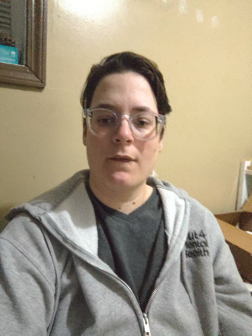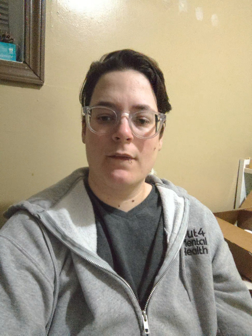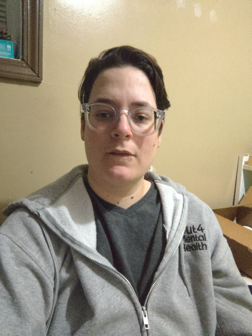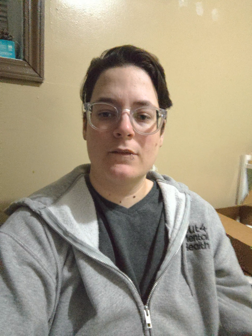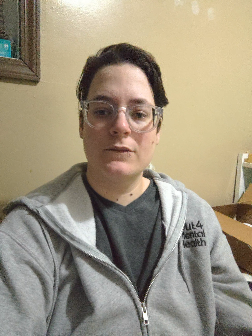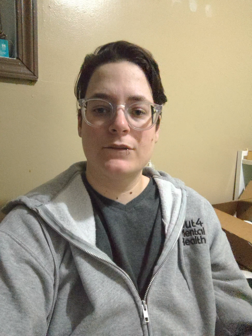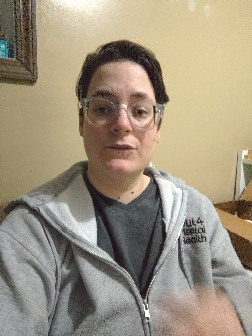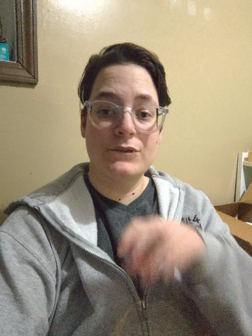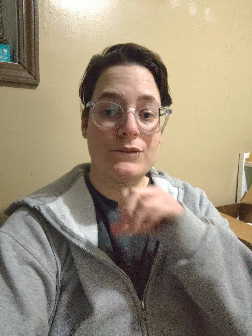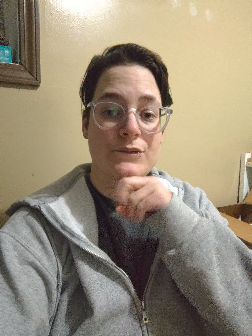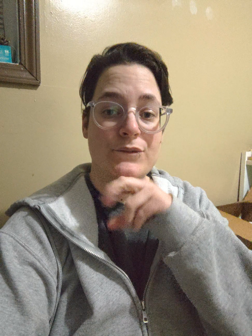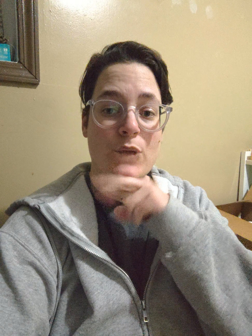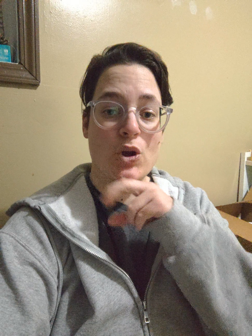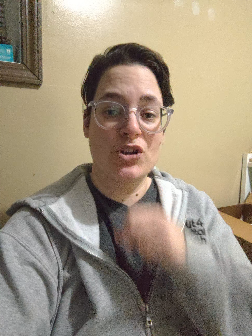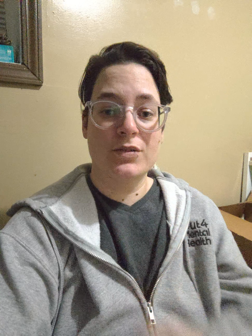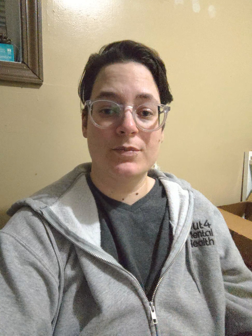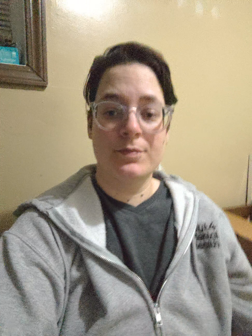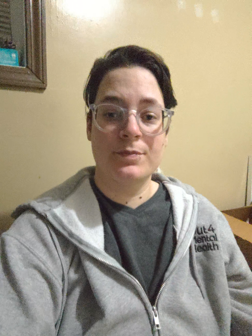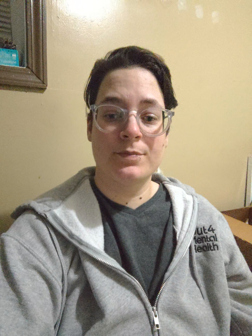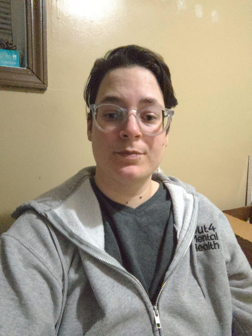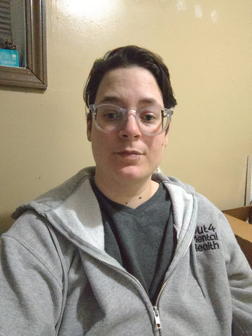frog